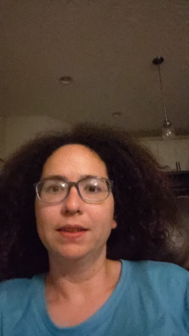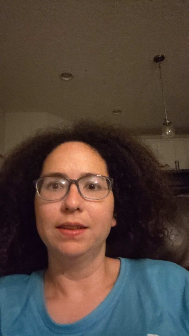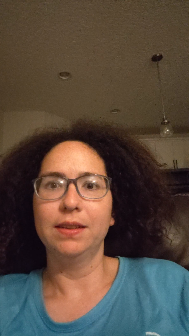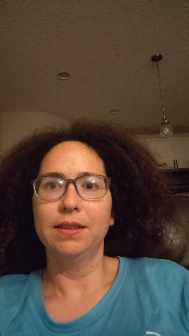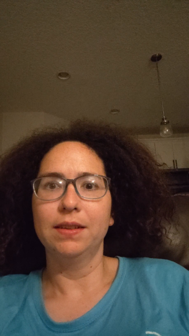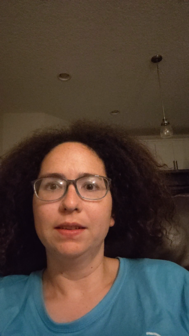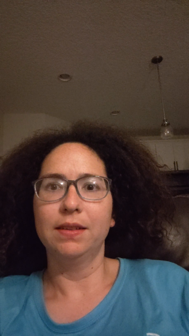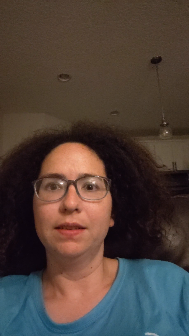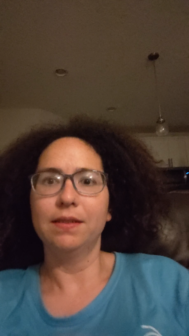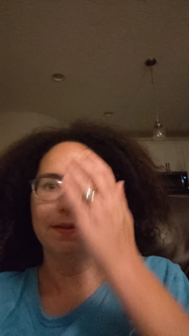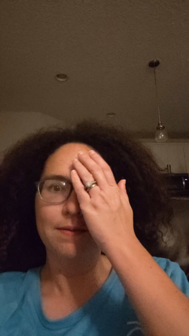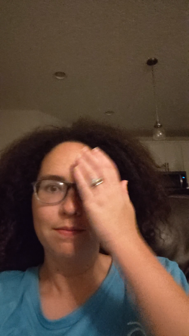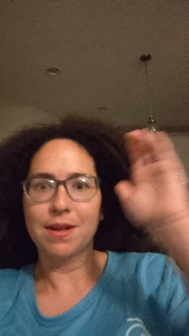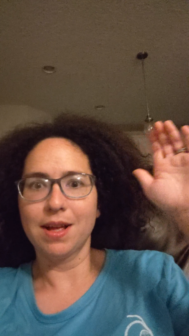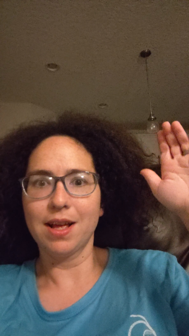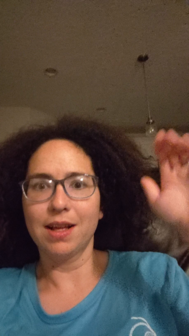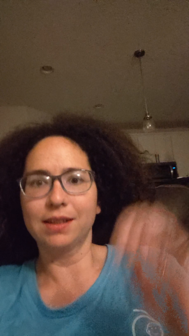peekaboo